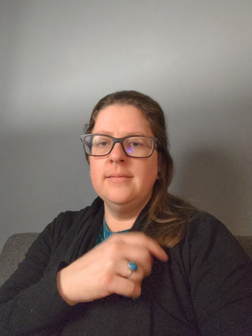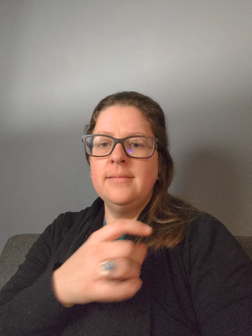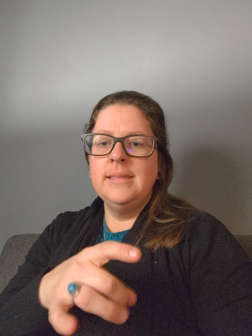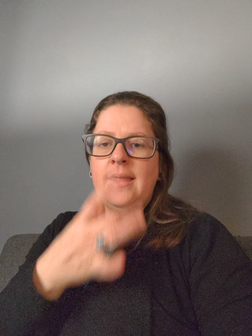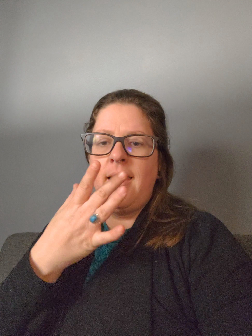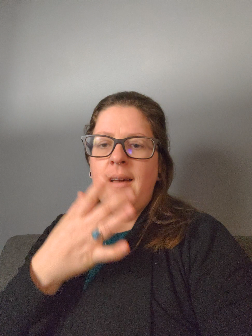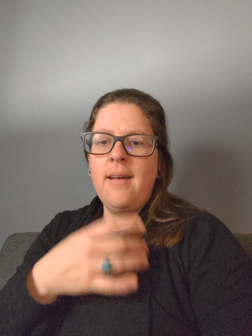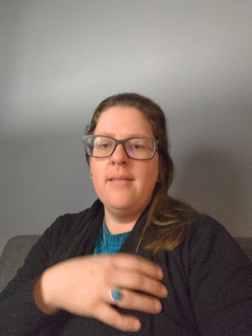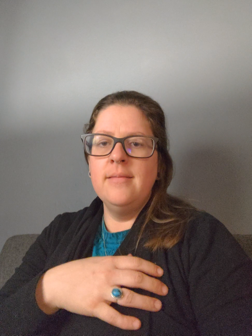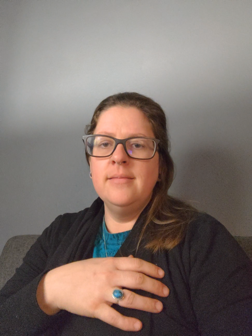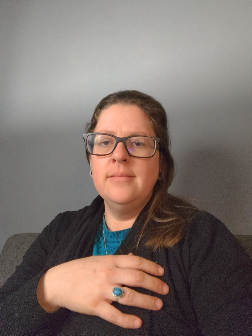snack